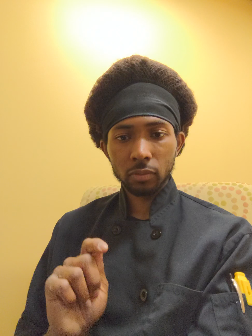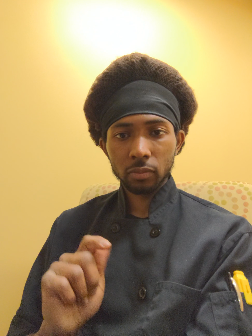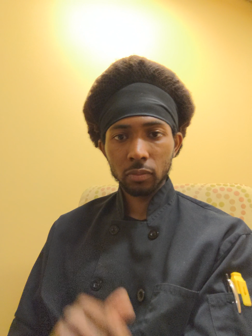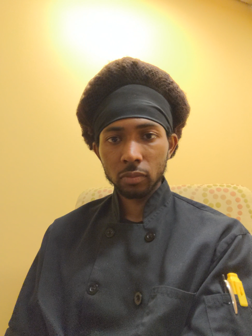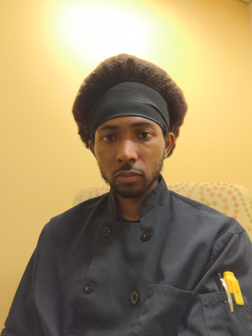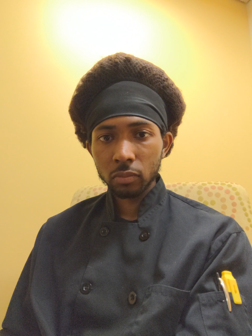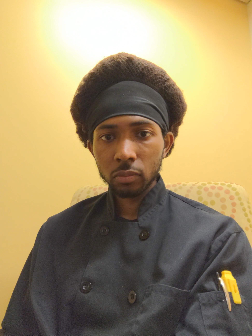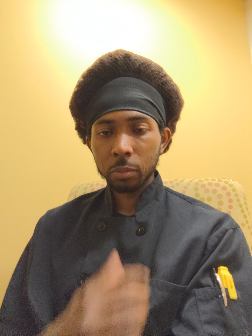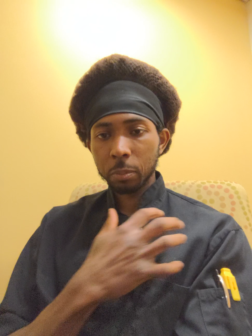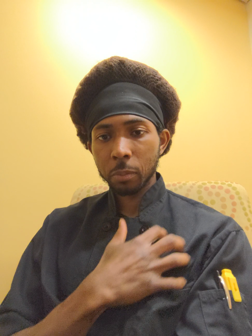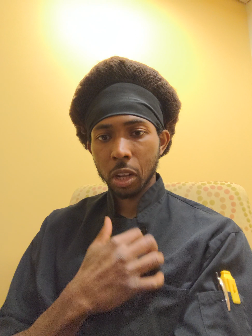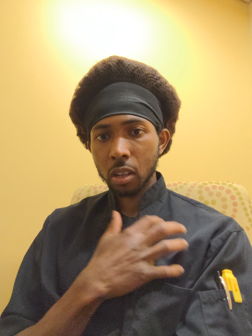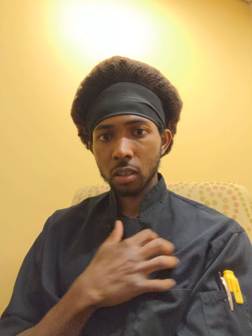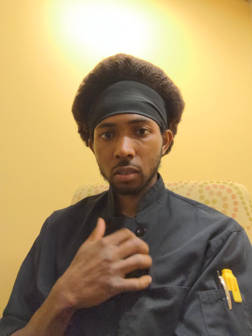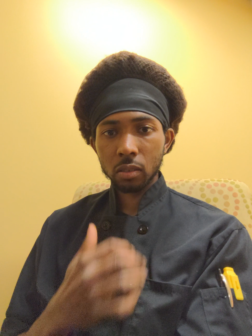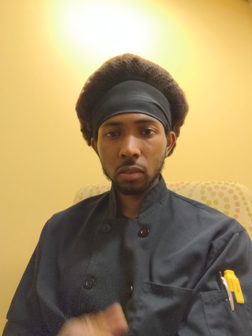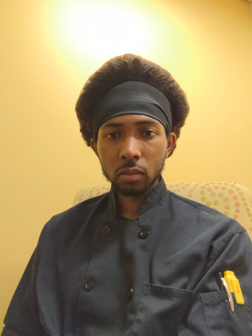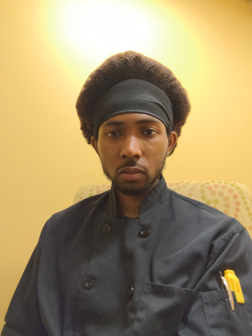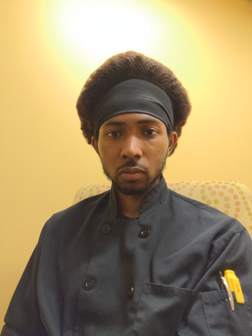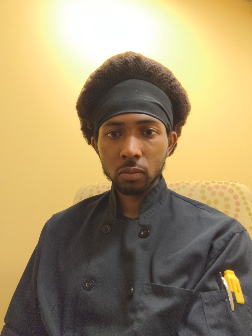bear